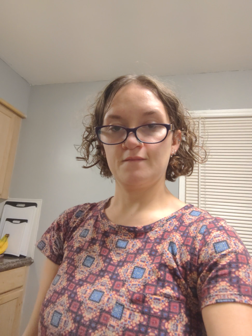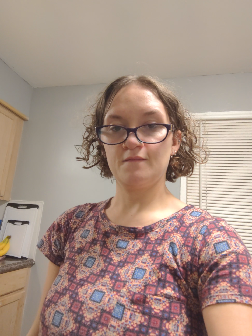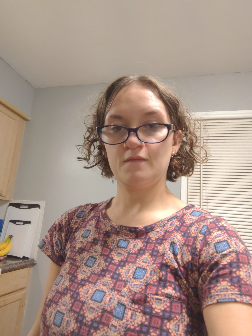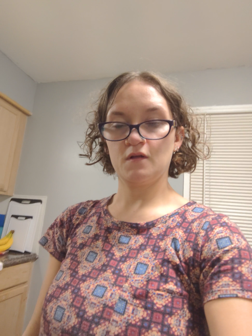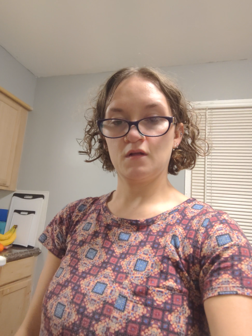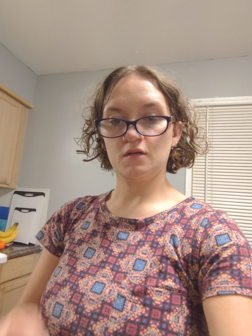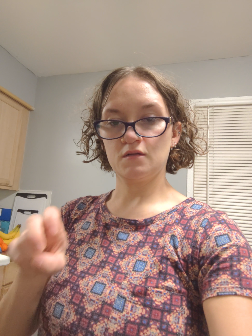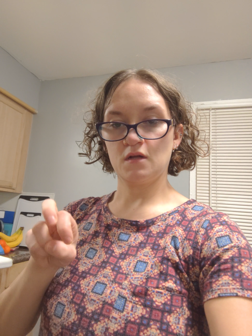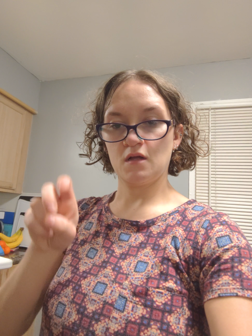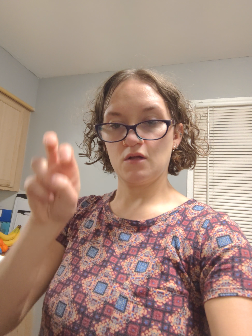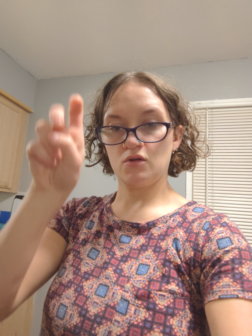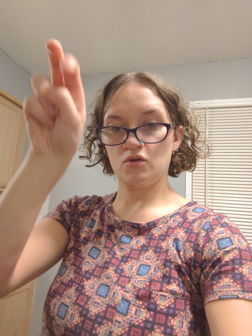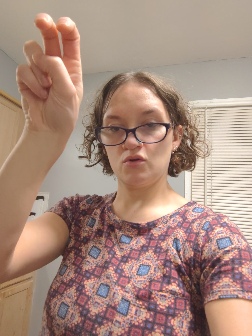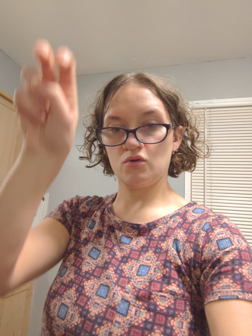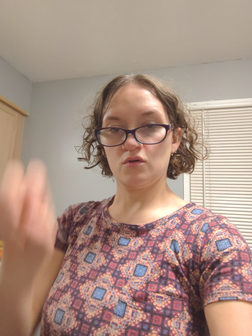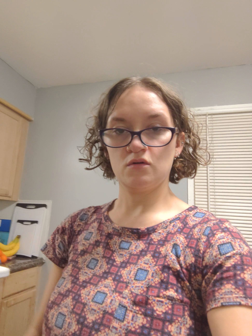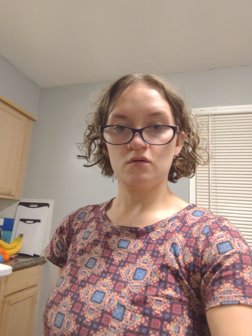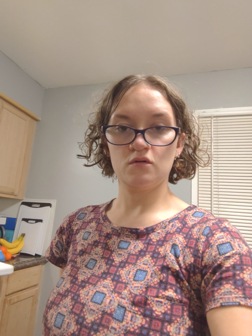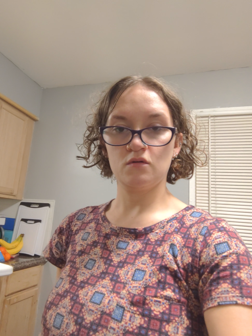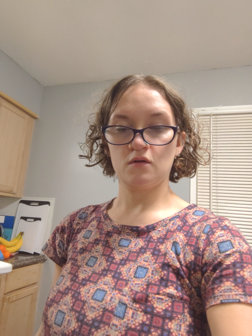stairs